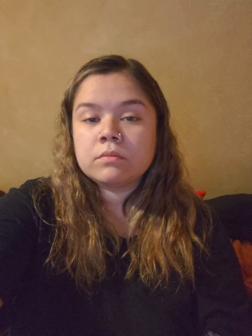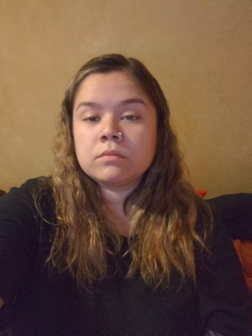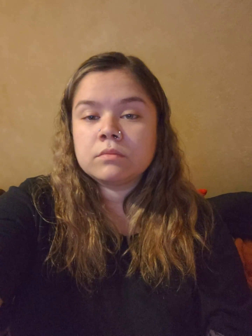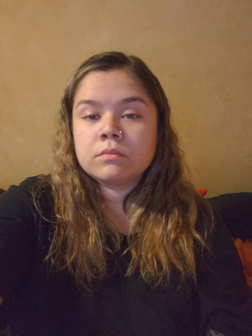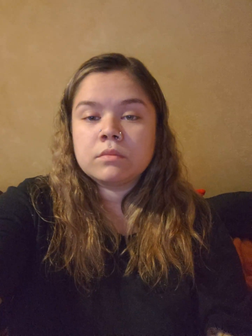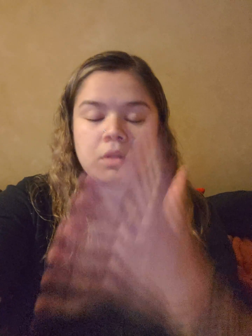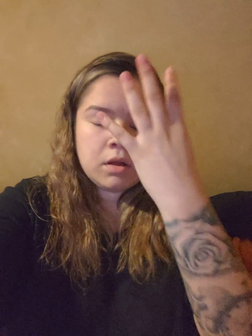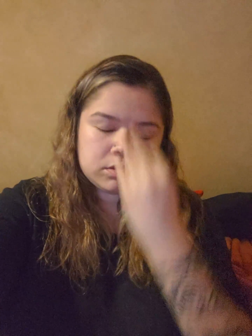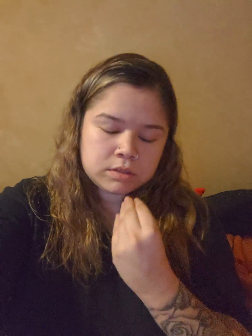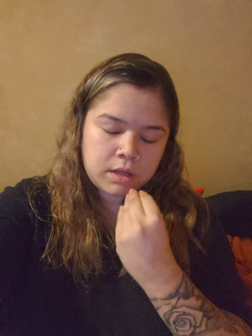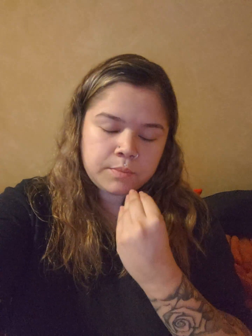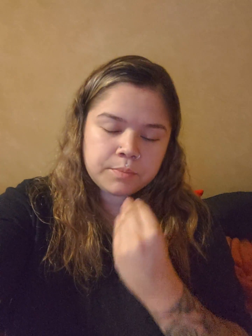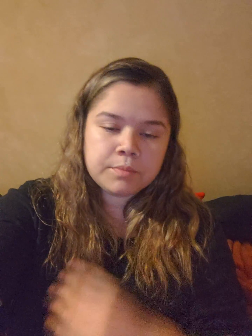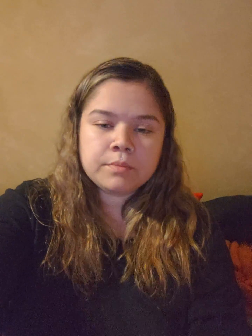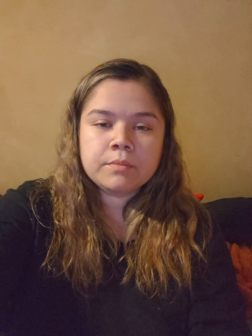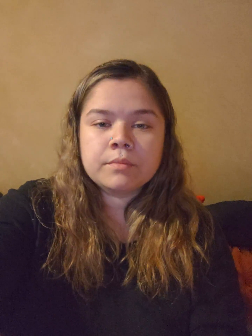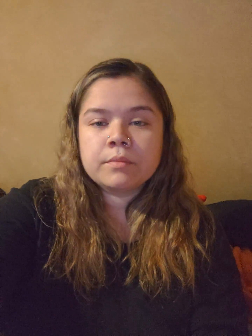asleep